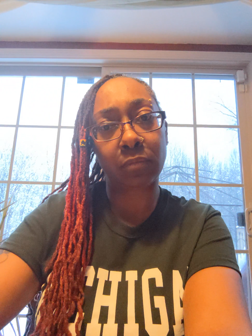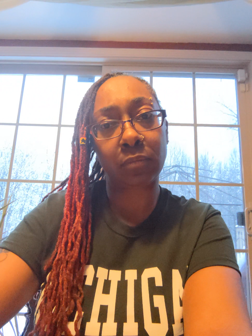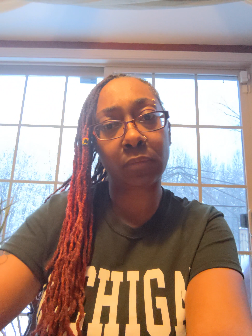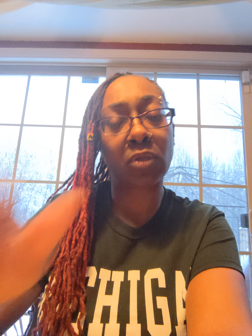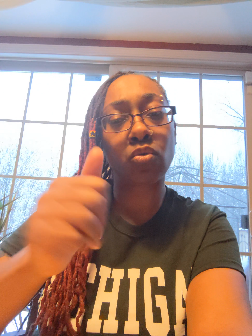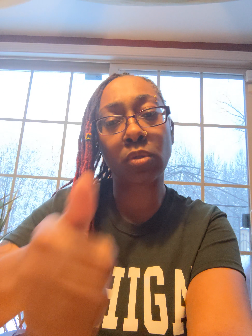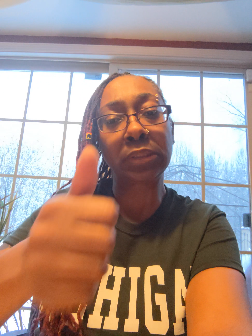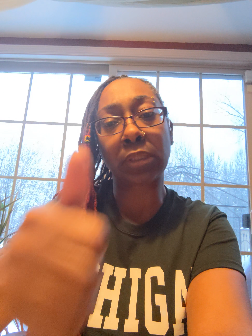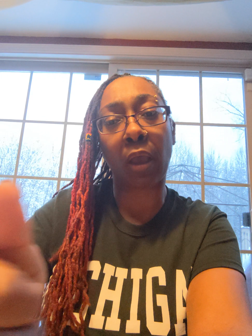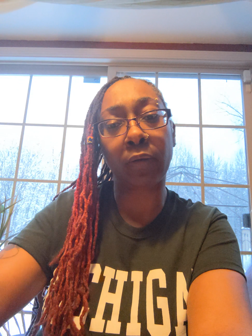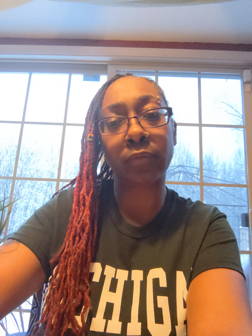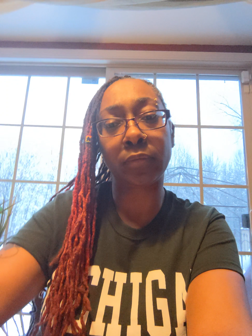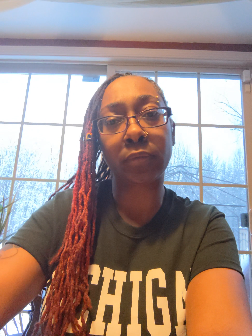yourself